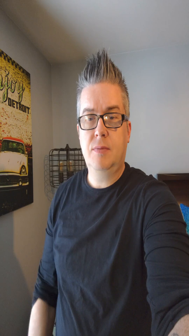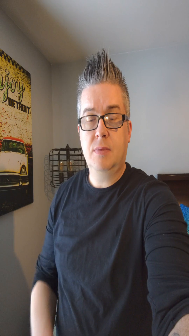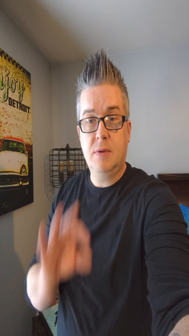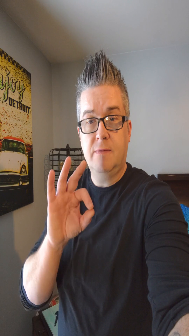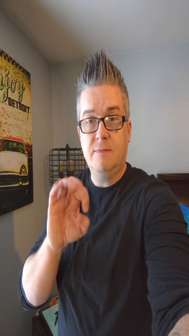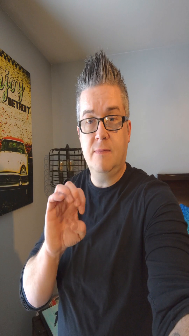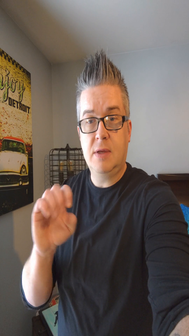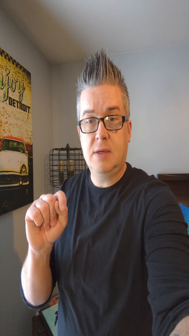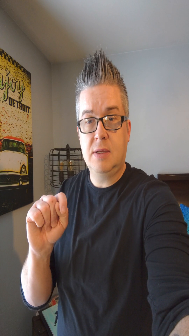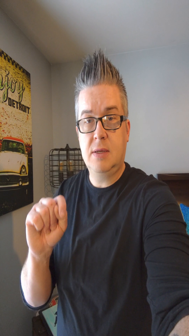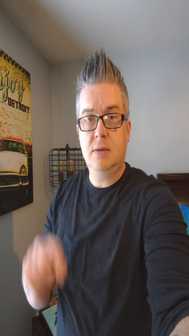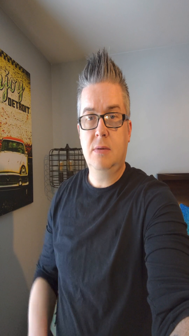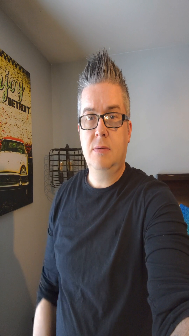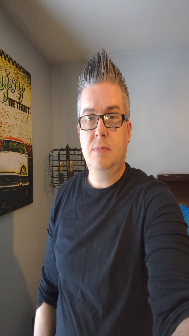feet